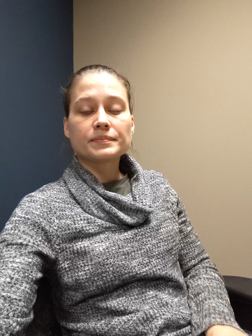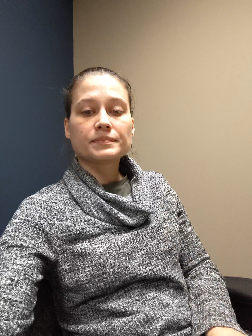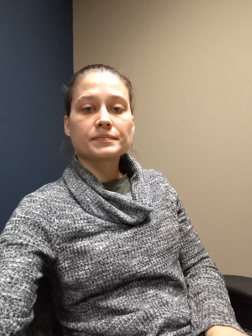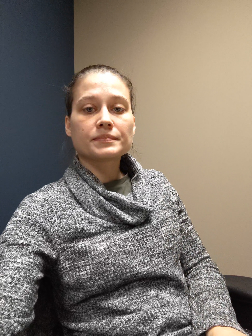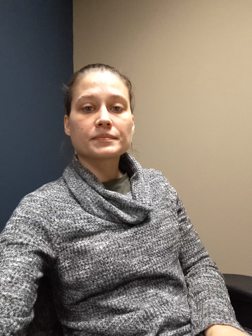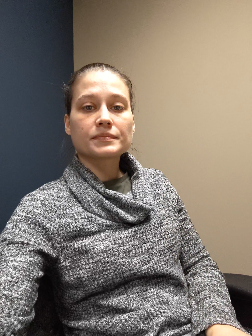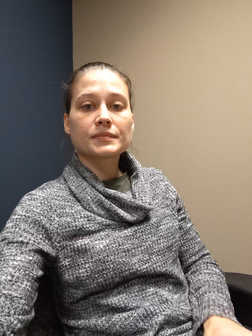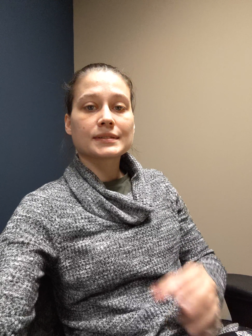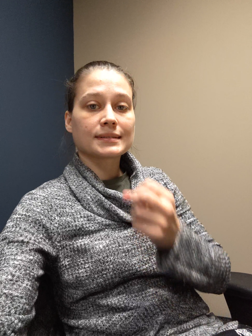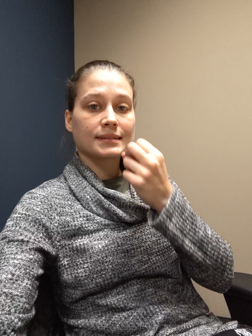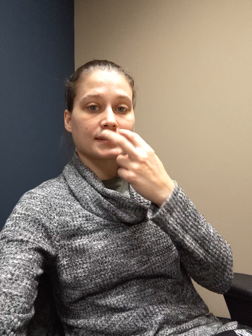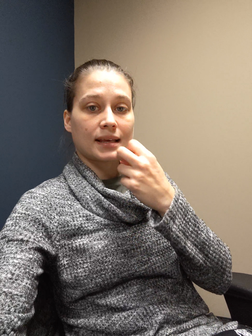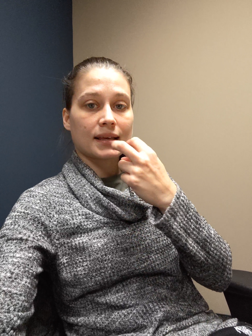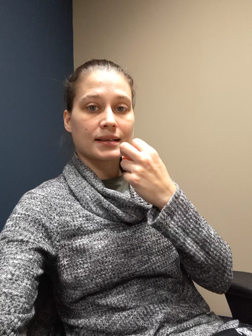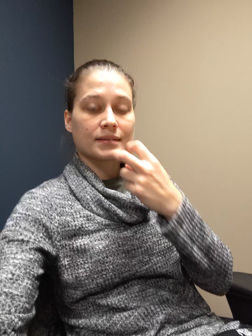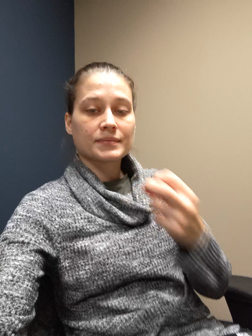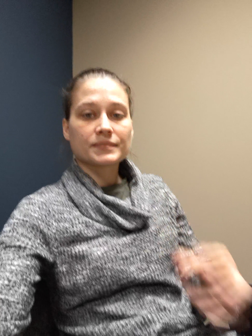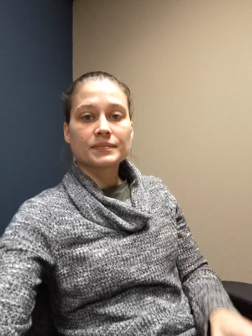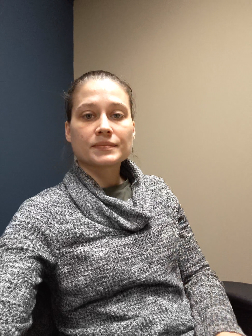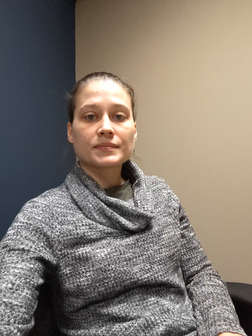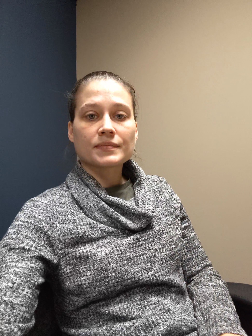snack